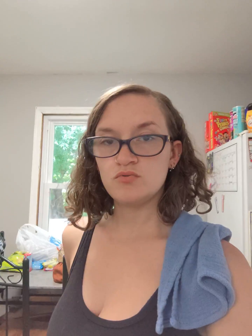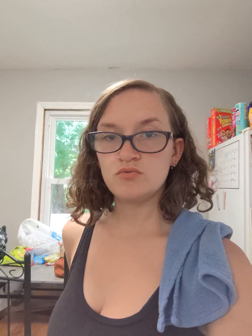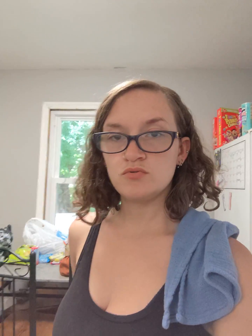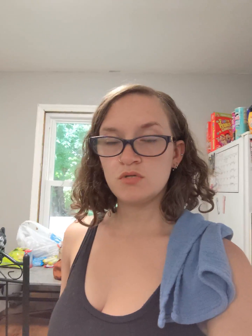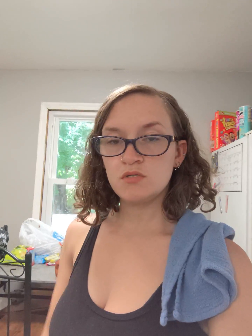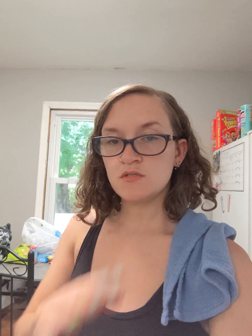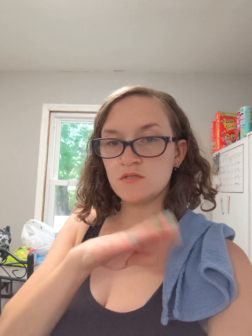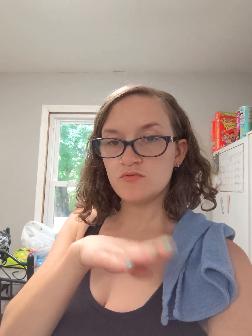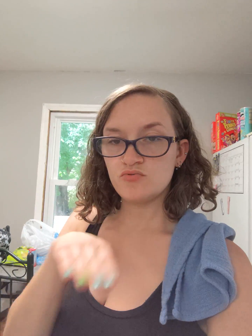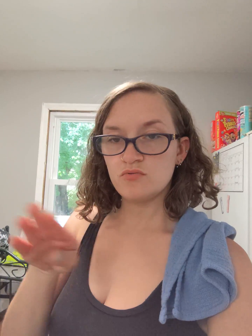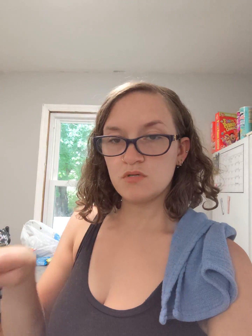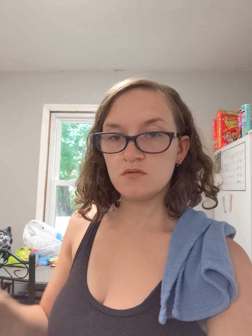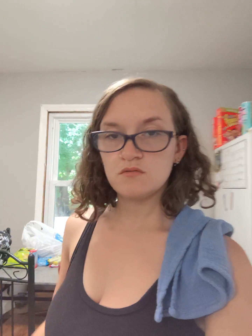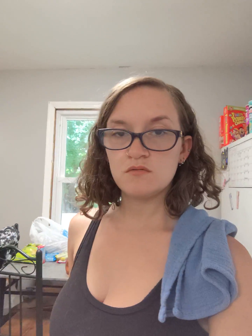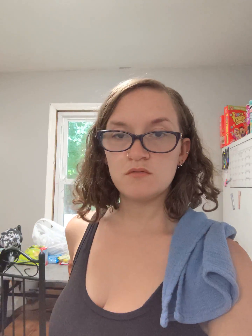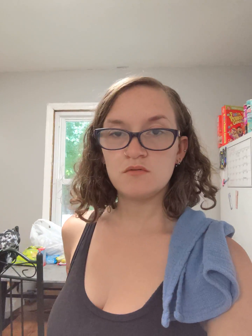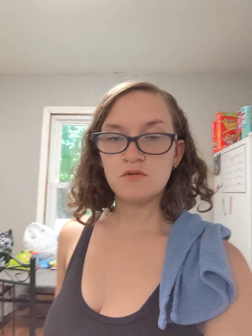children